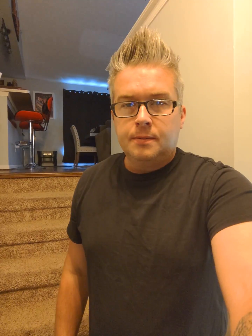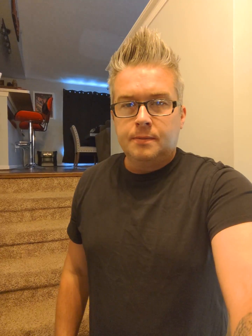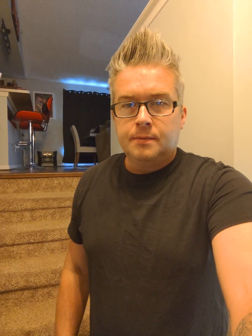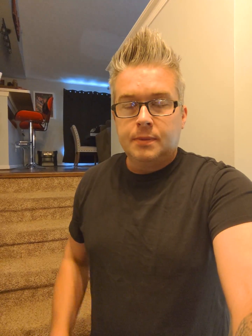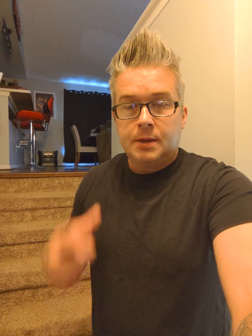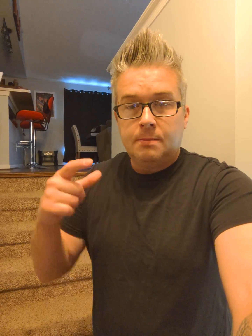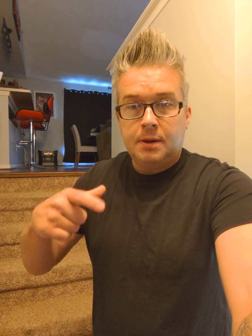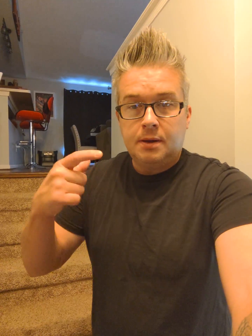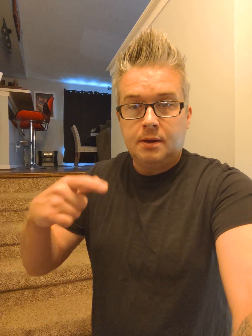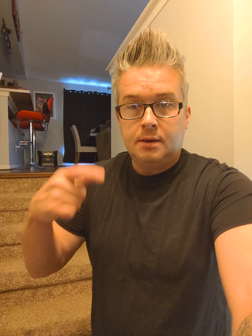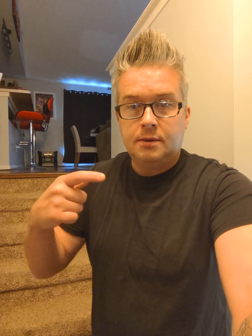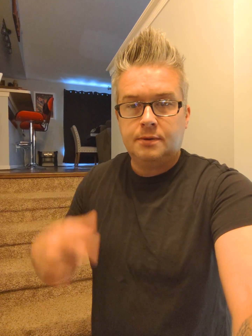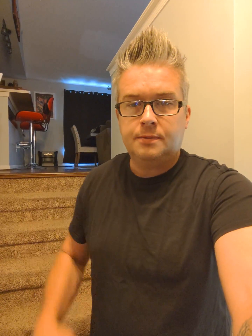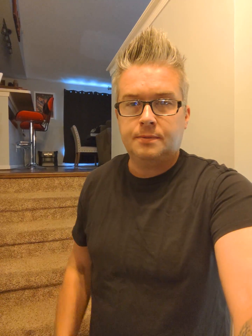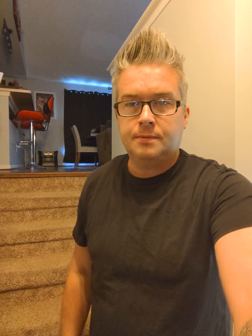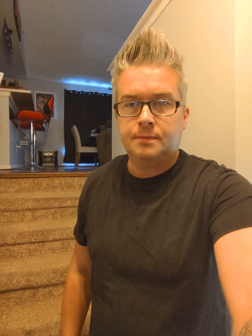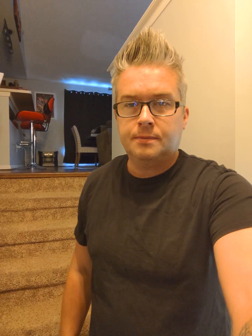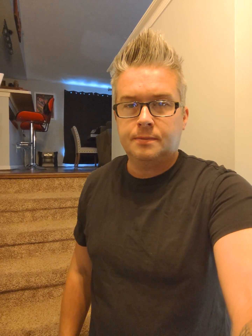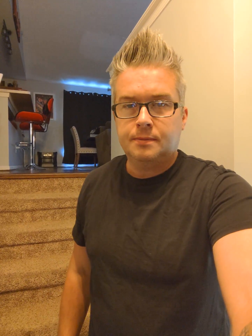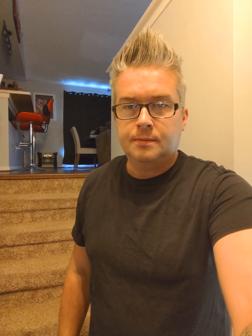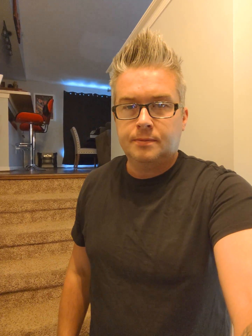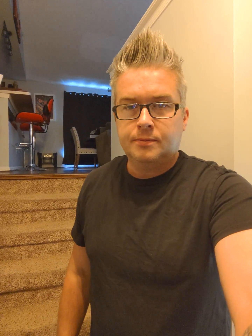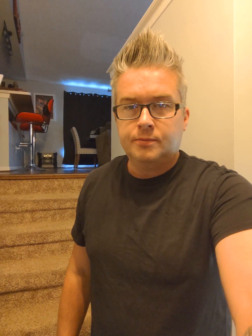plate